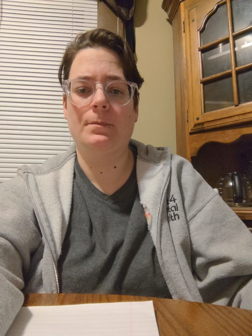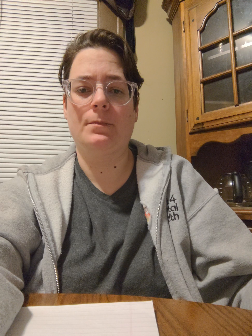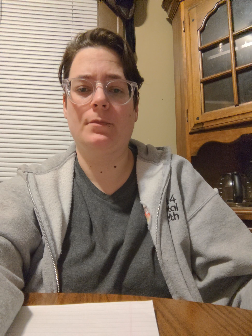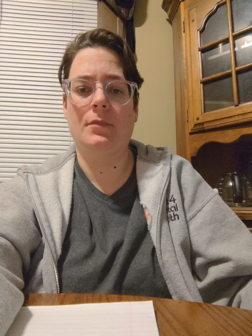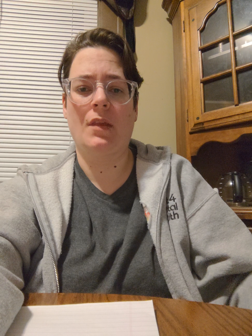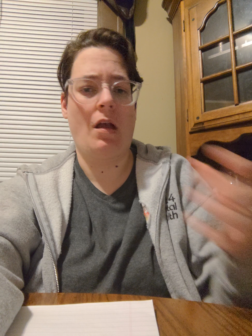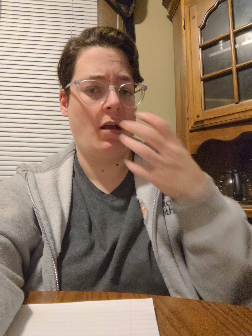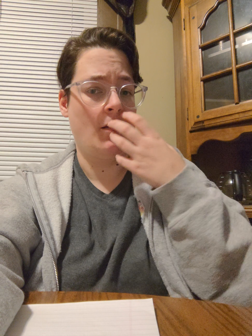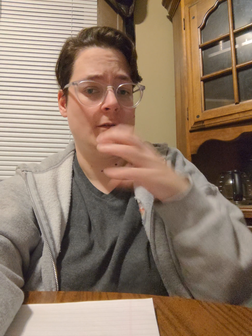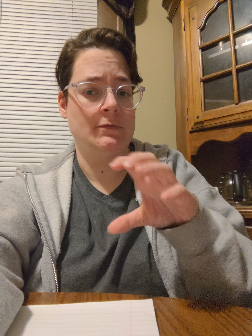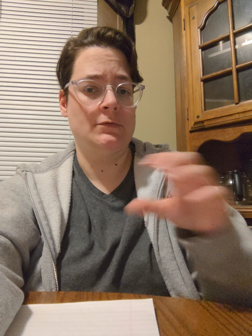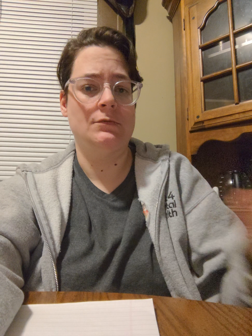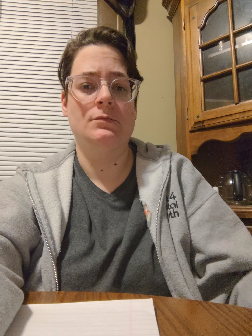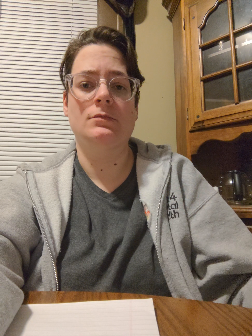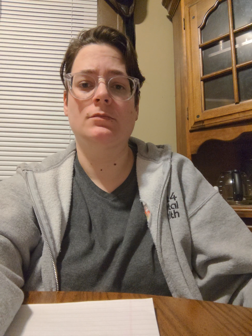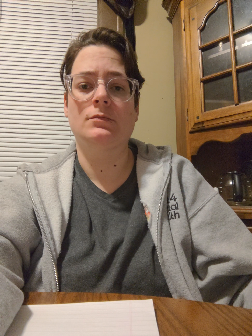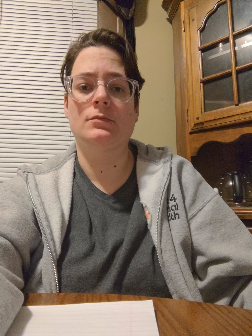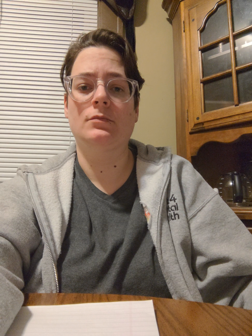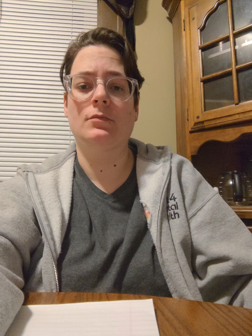hot